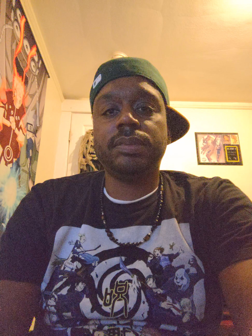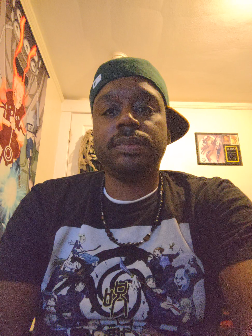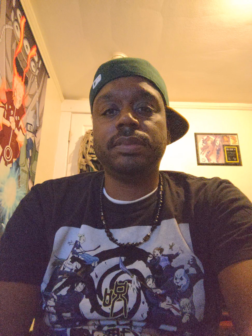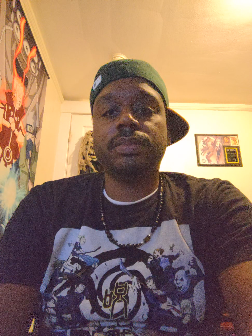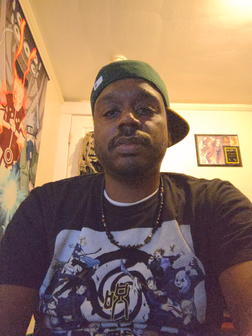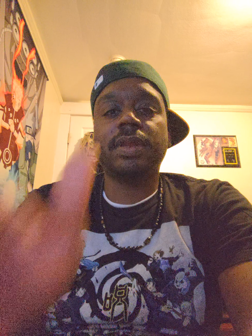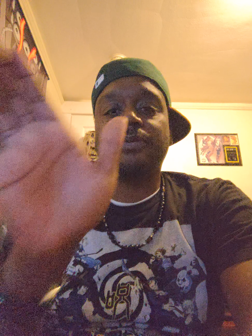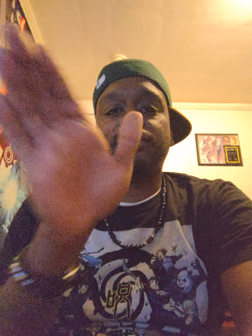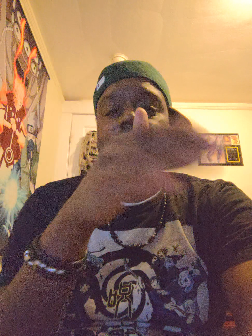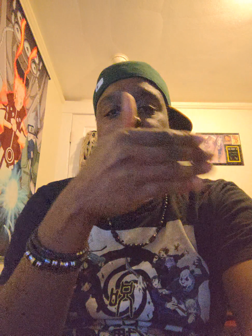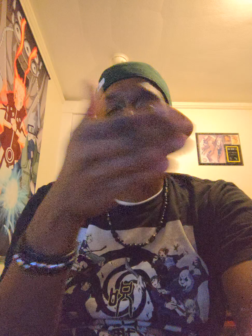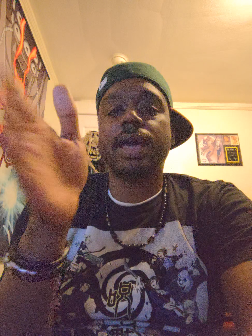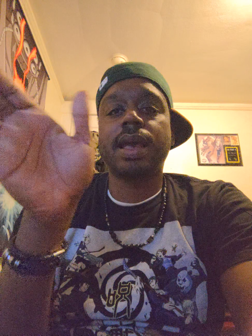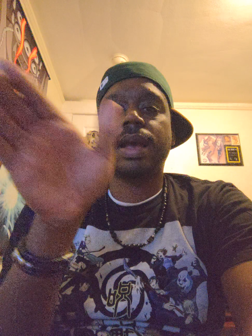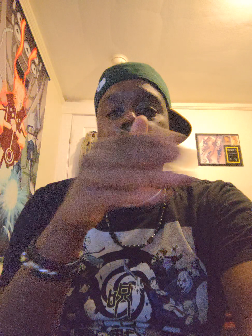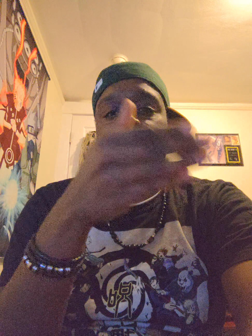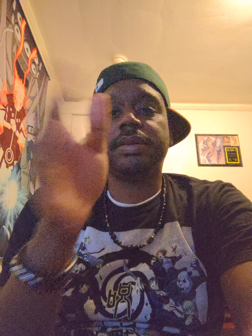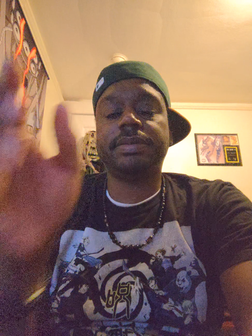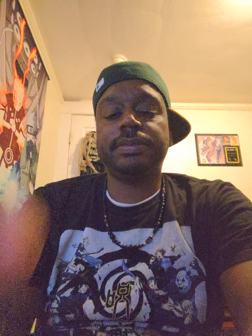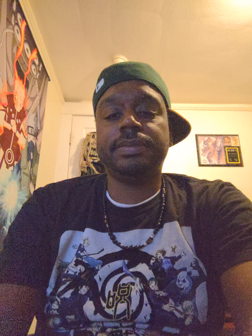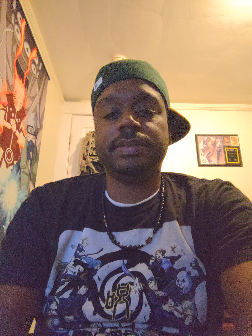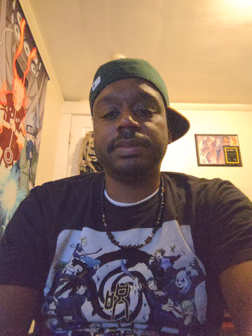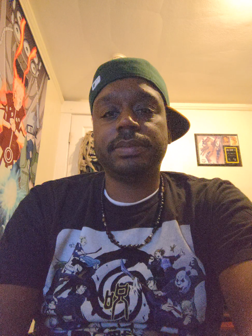flag